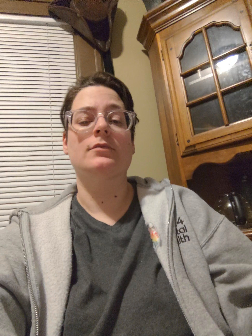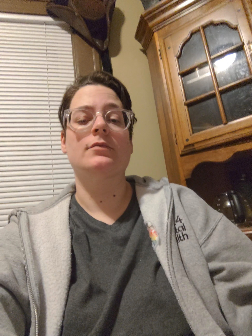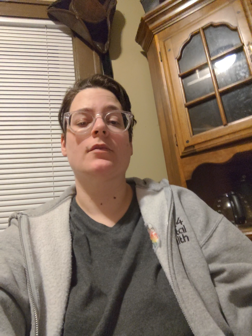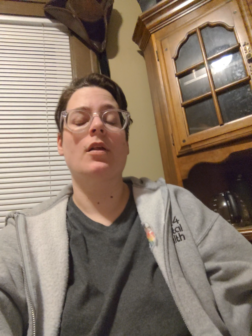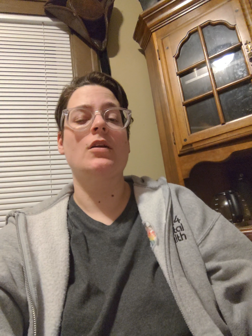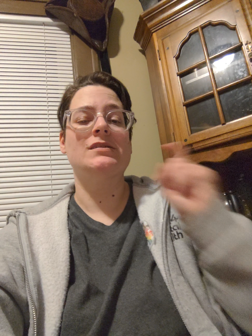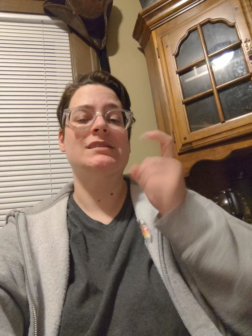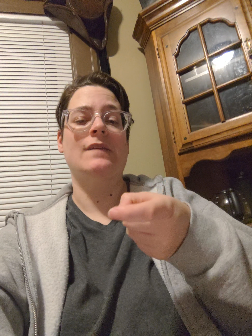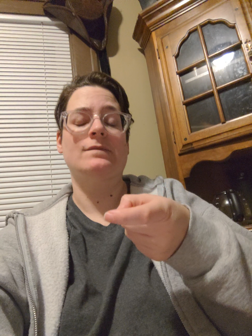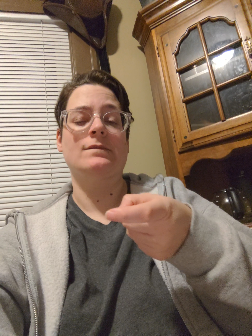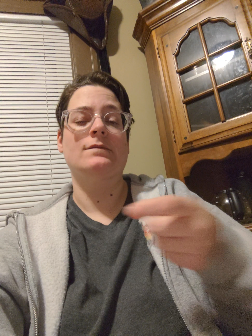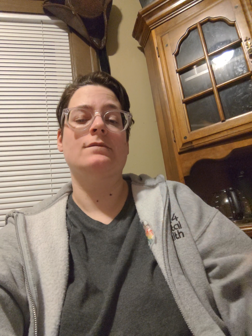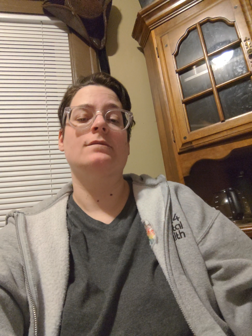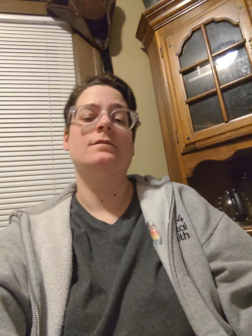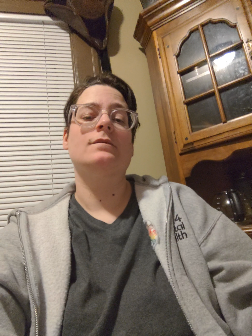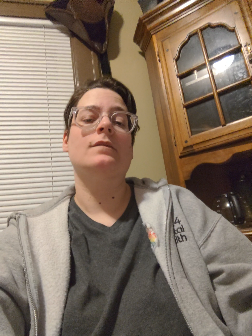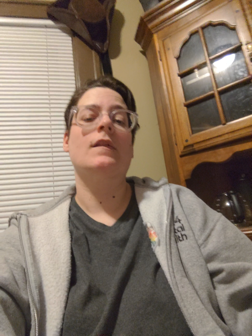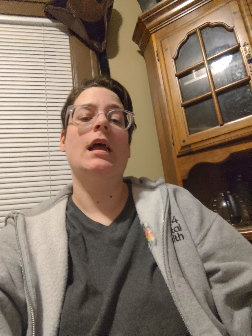gift